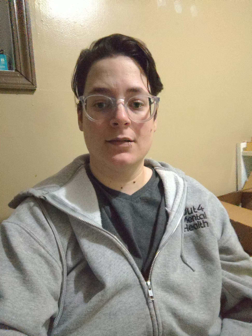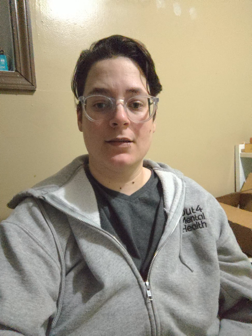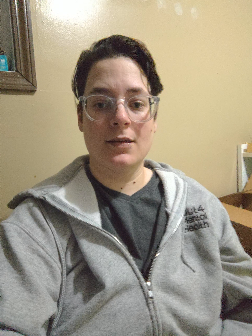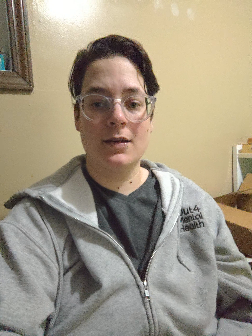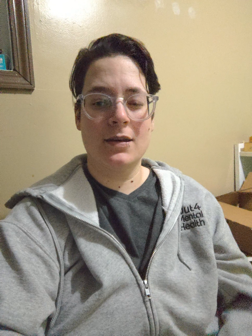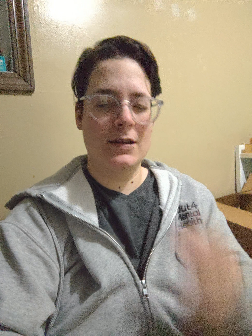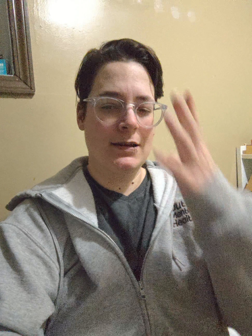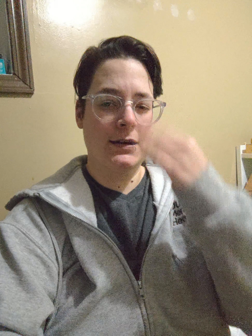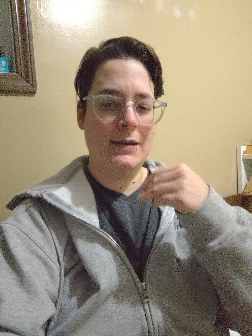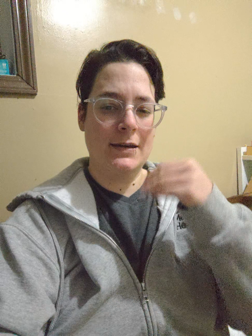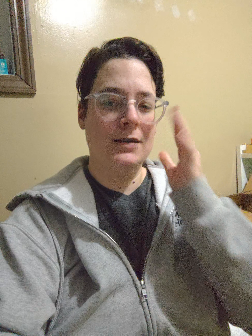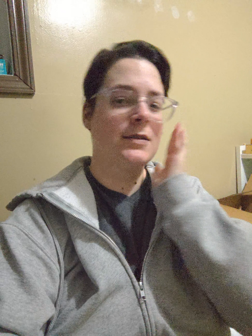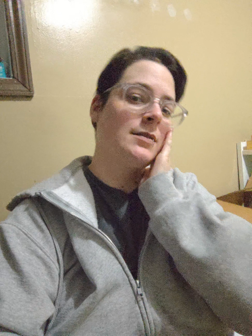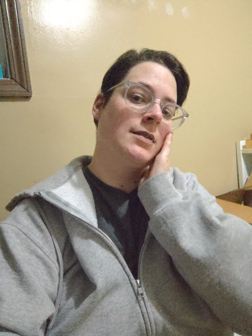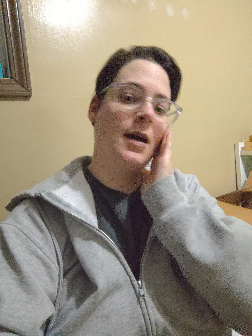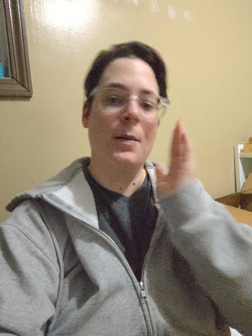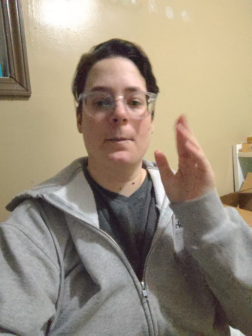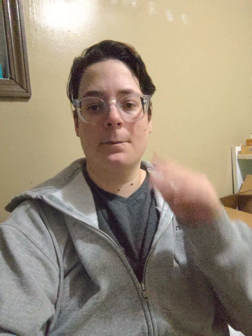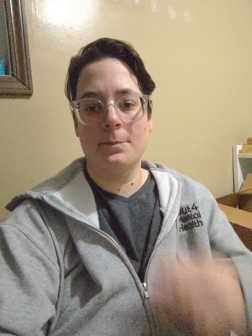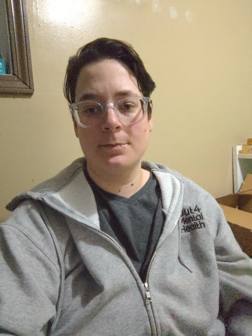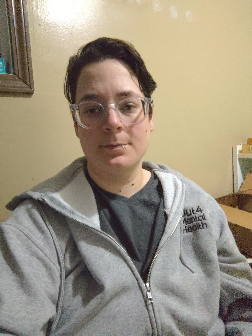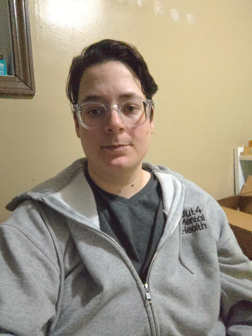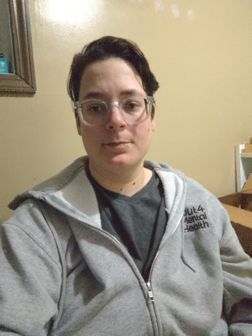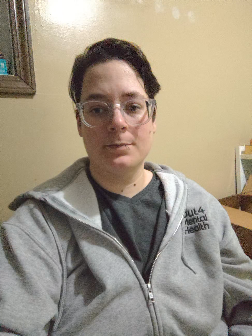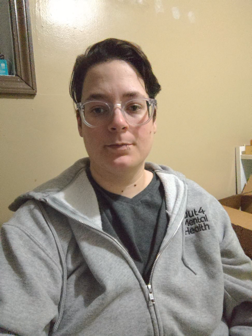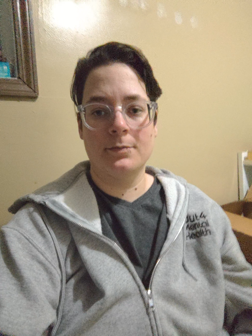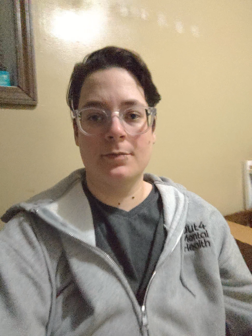nap